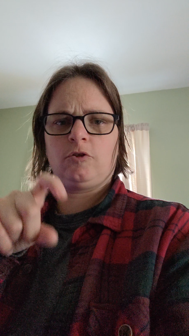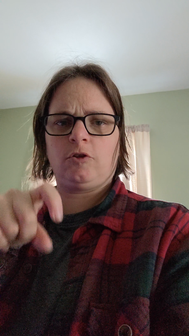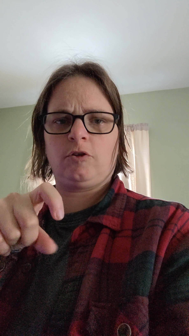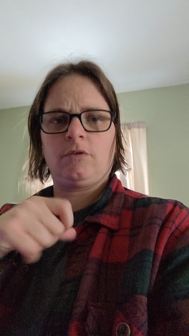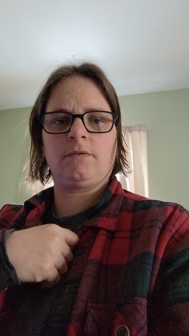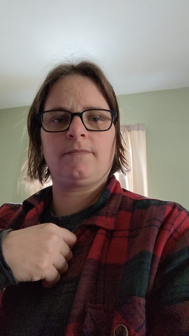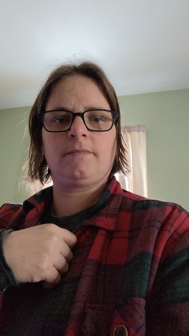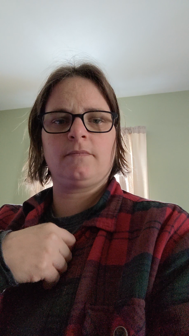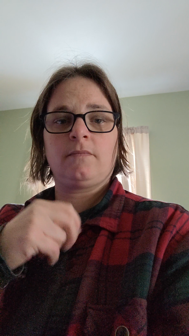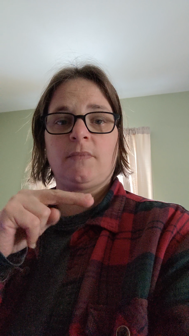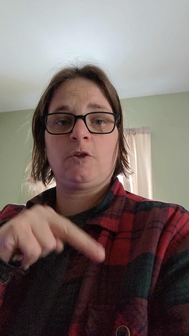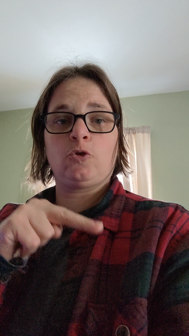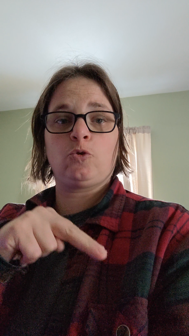nurse